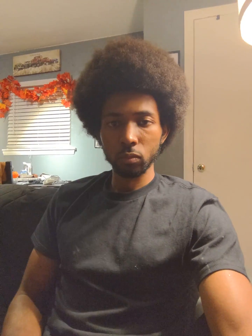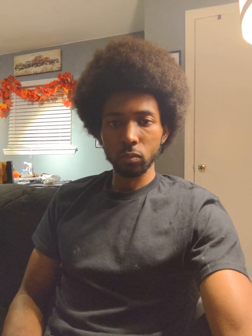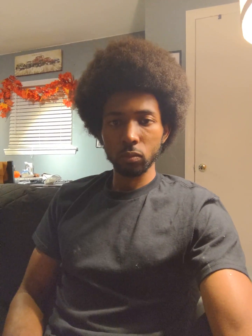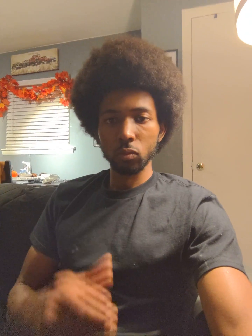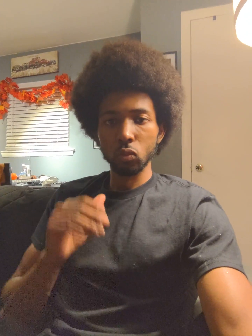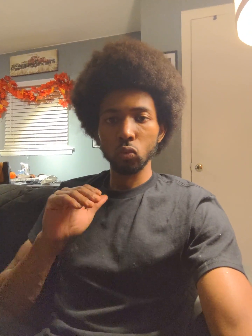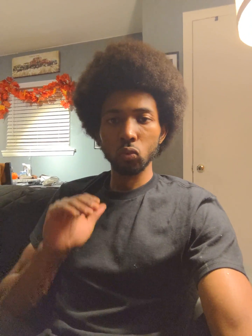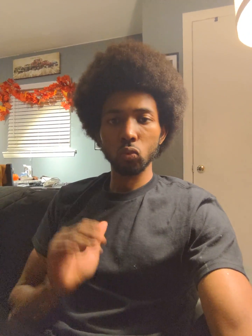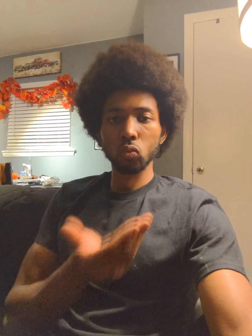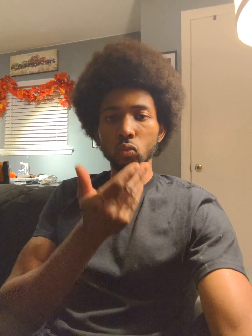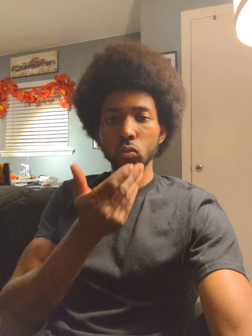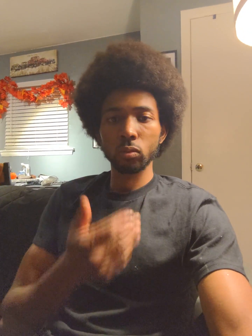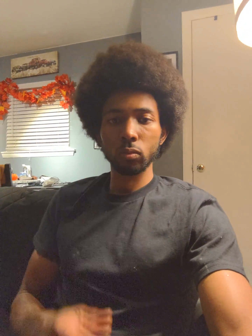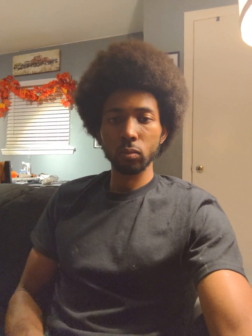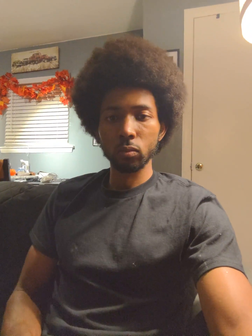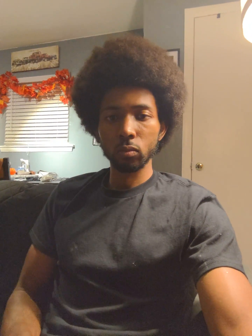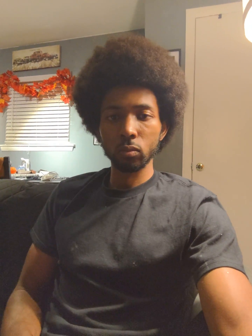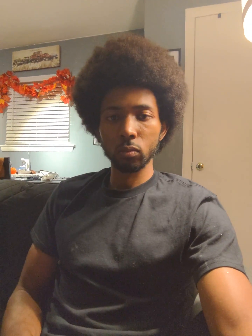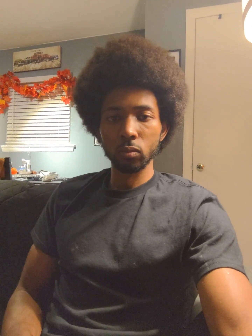new